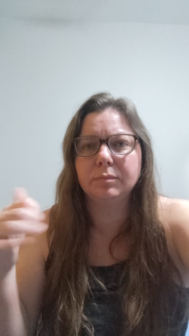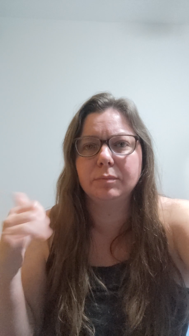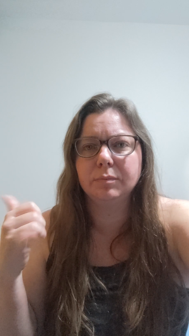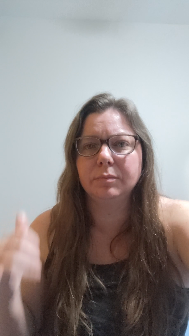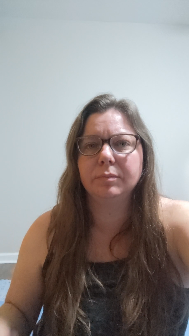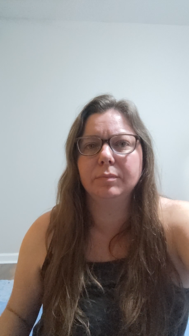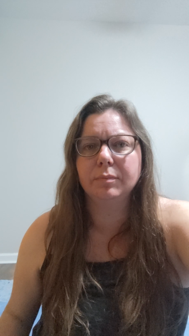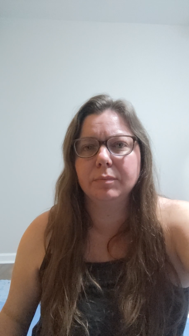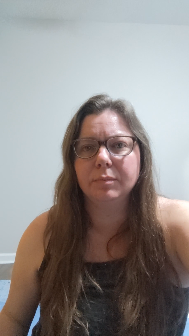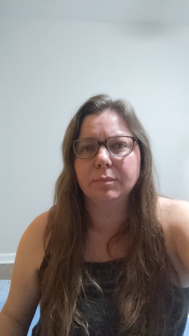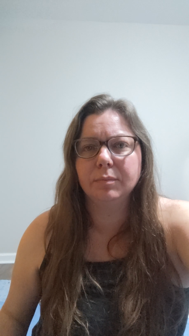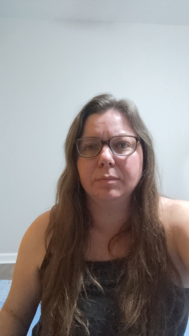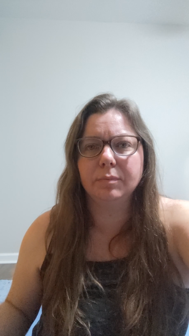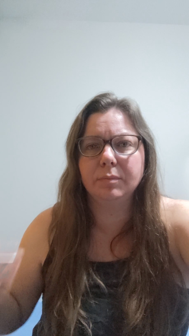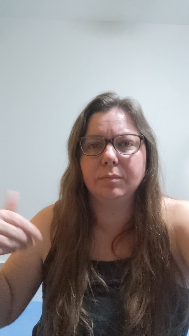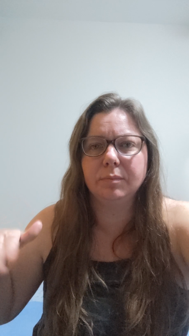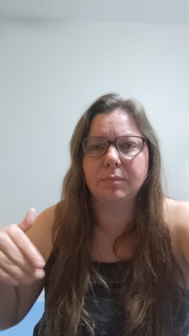pants